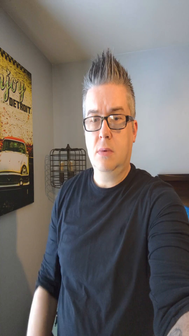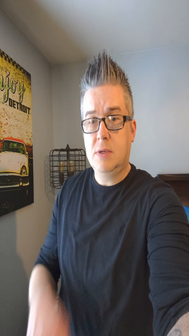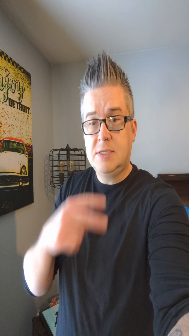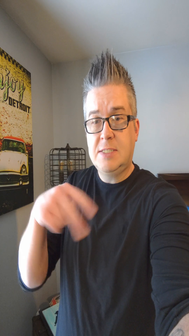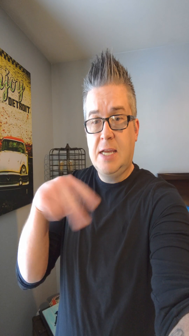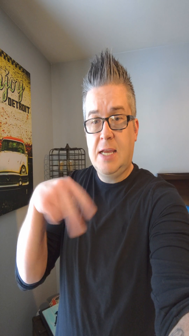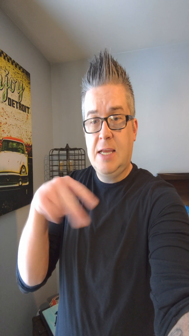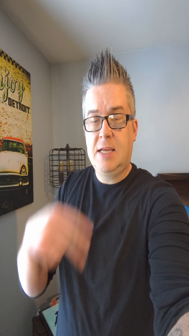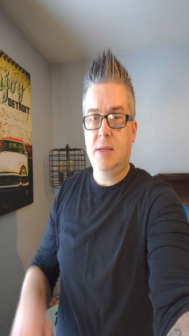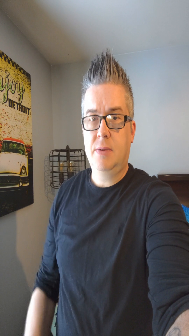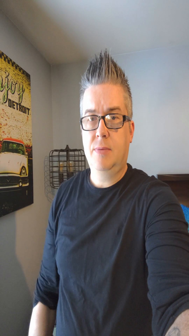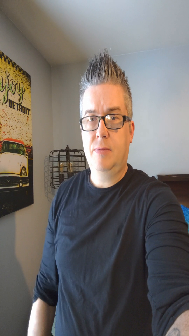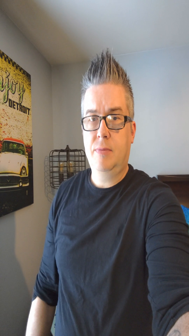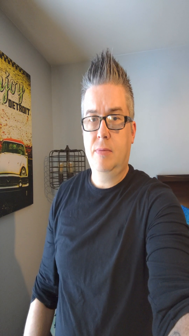dance